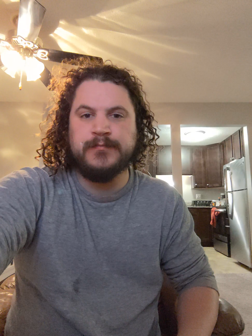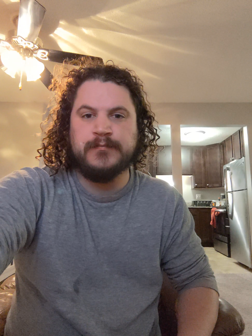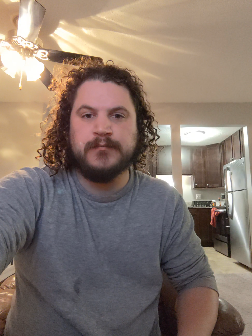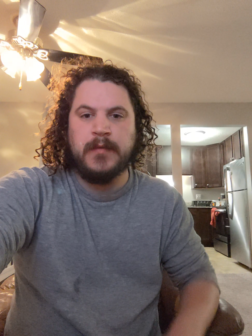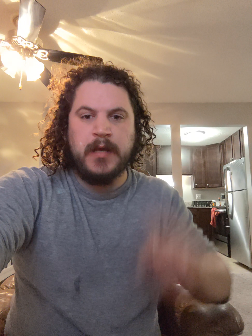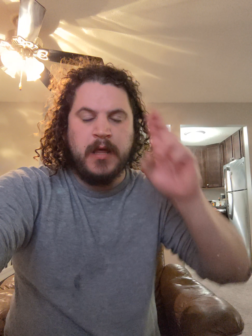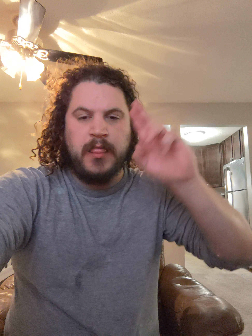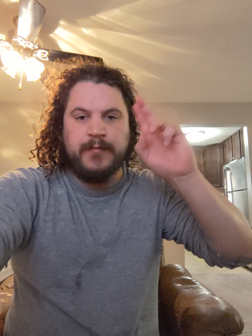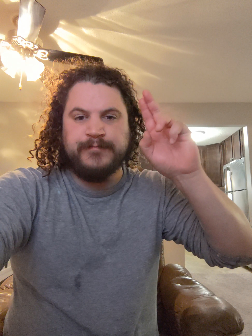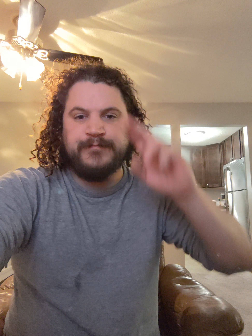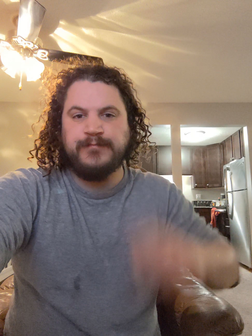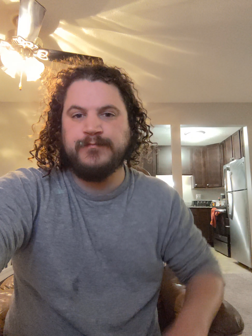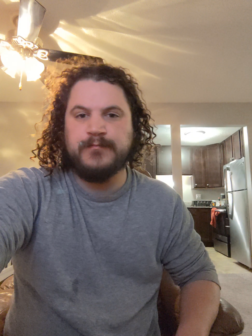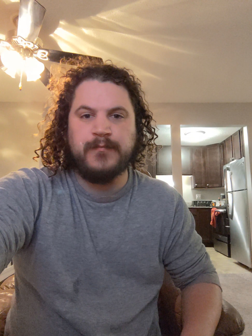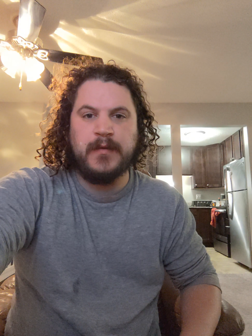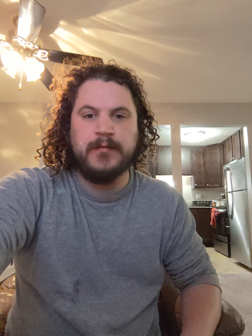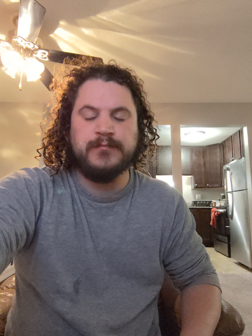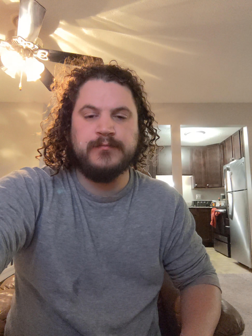uncle